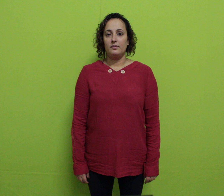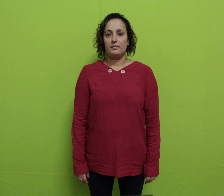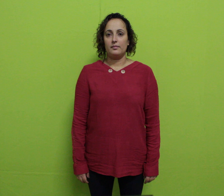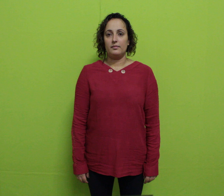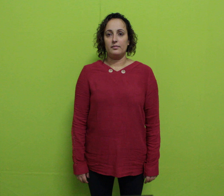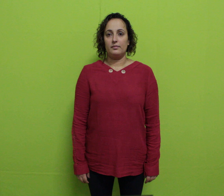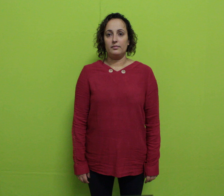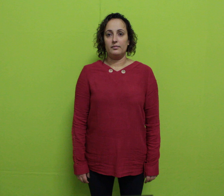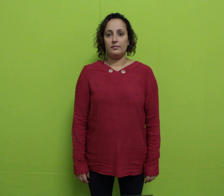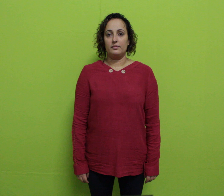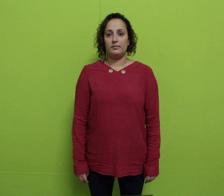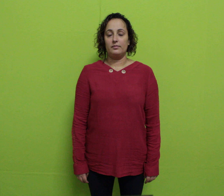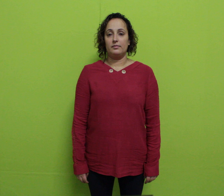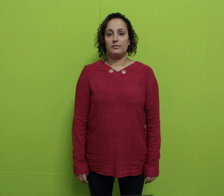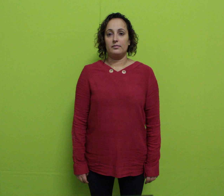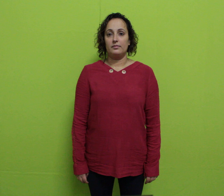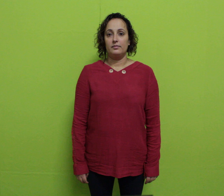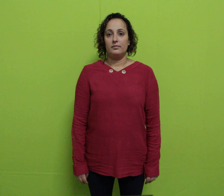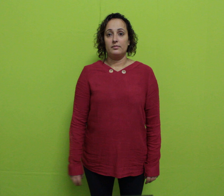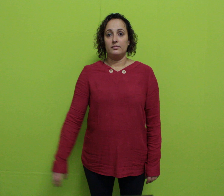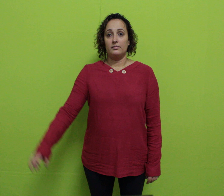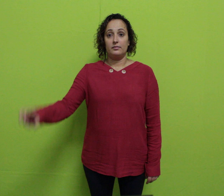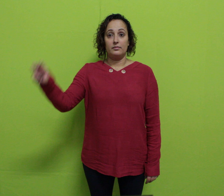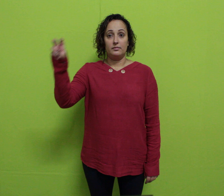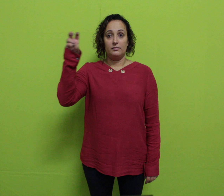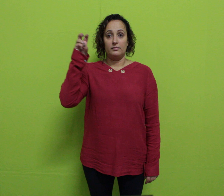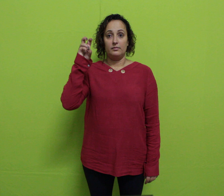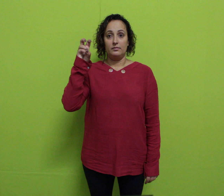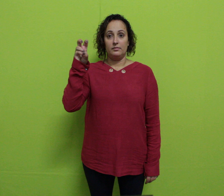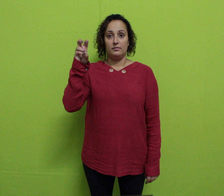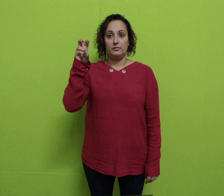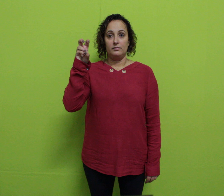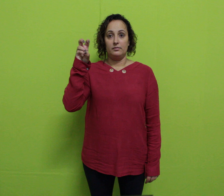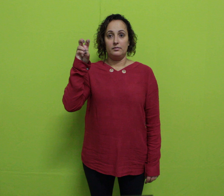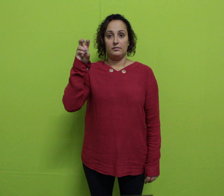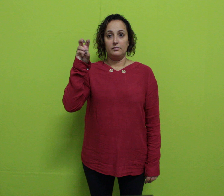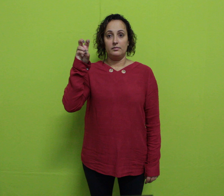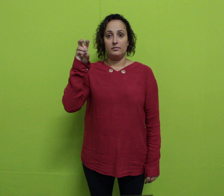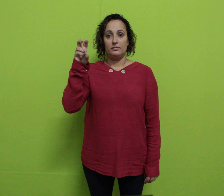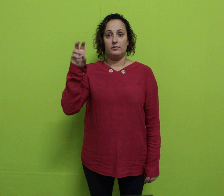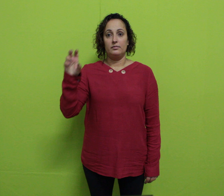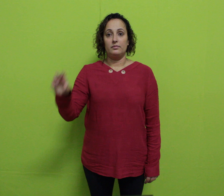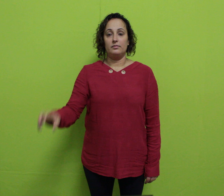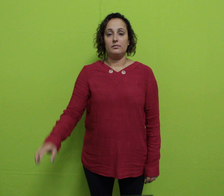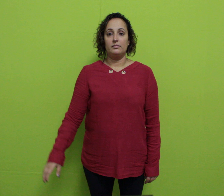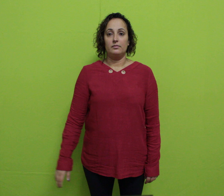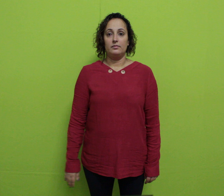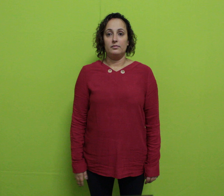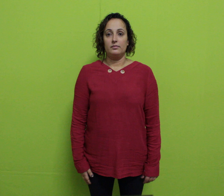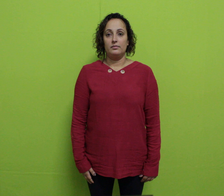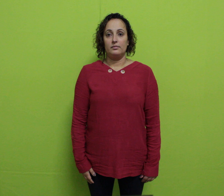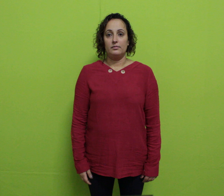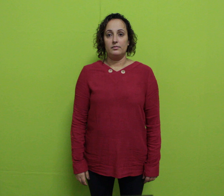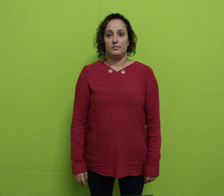cinco